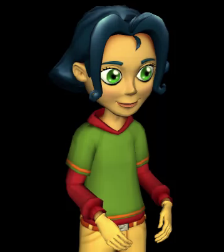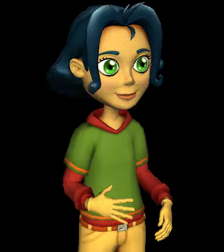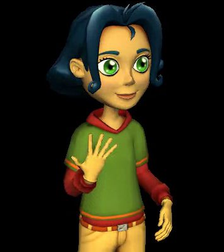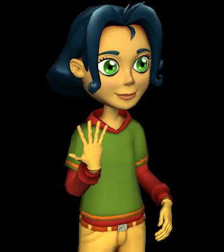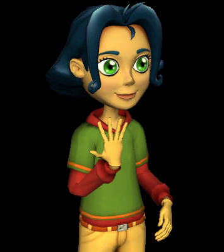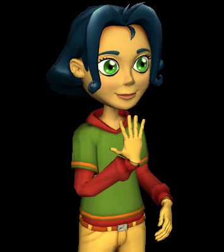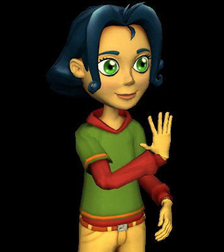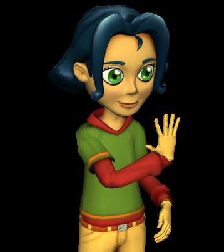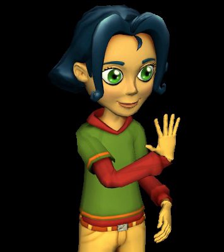لون